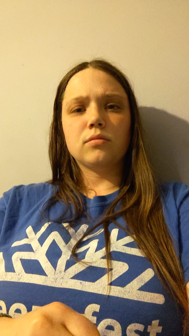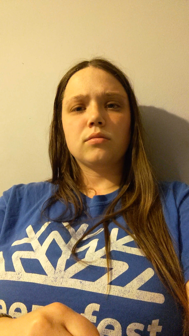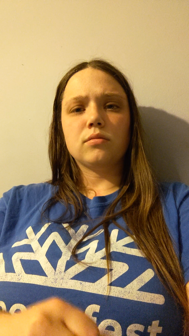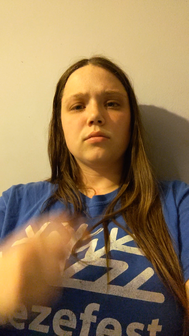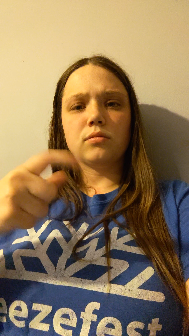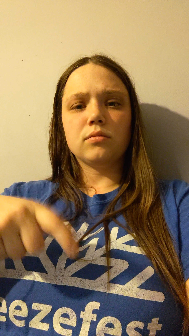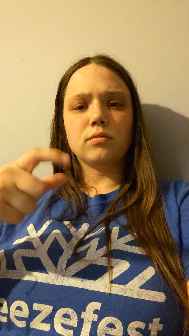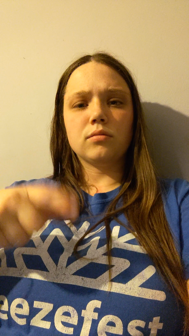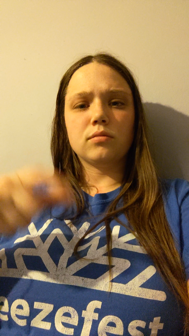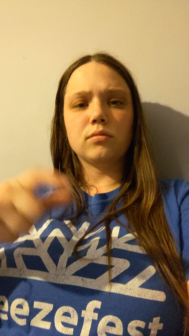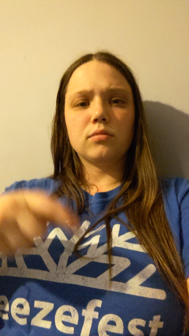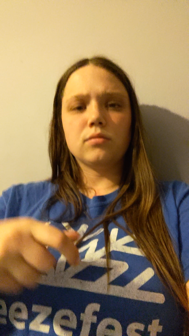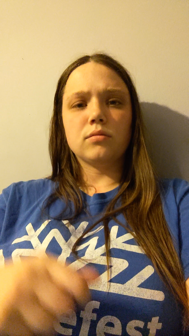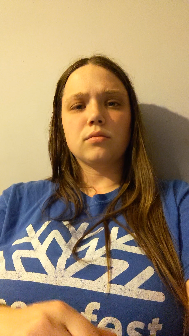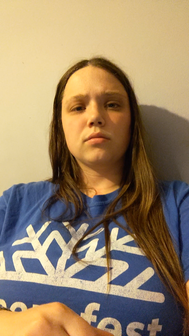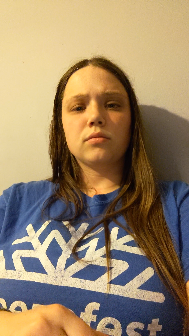plate